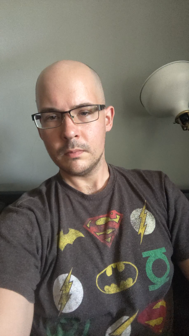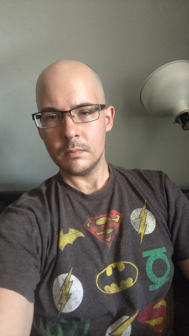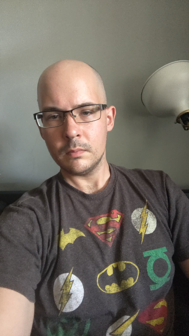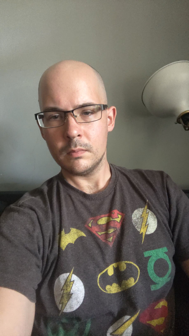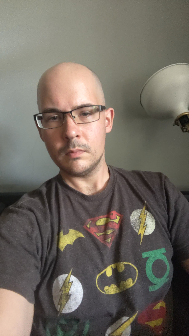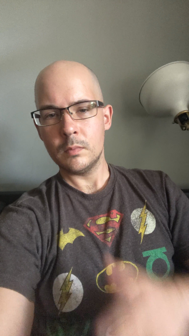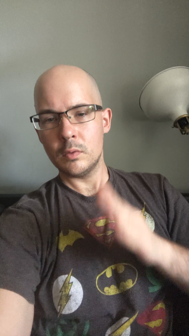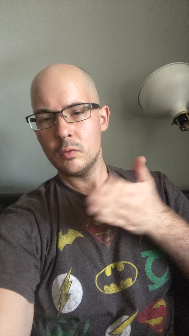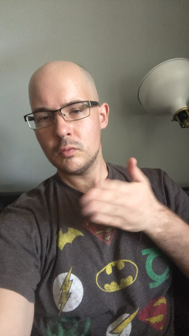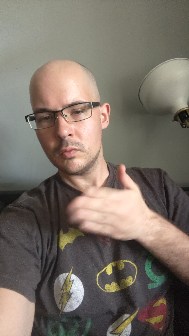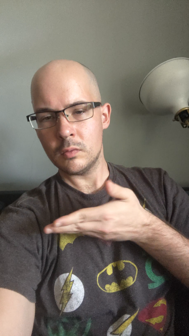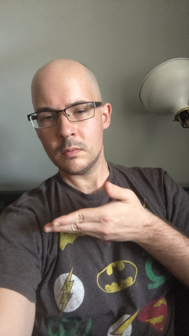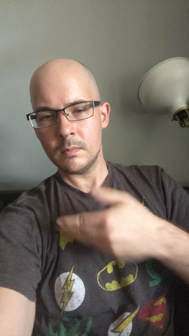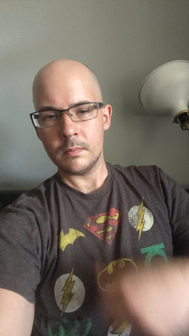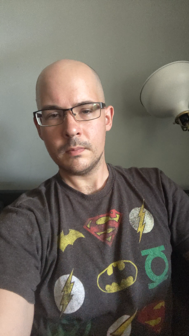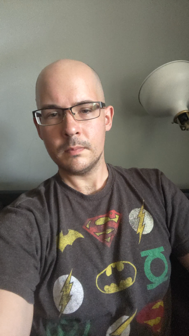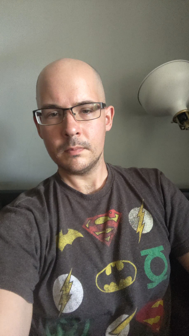cook